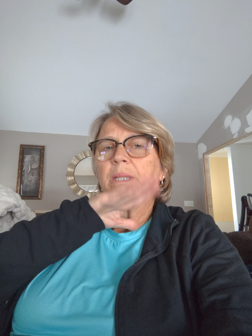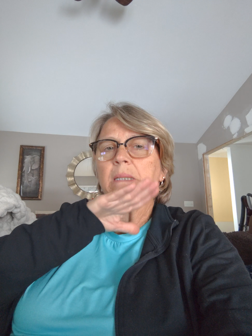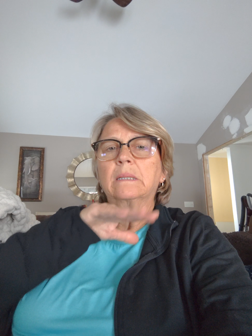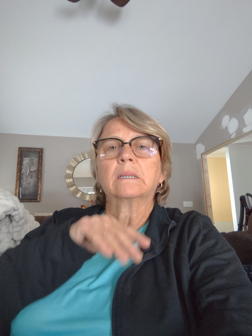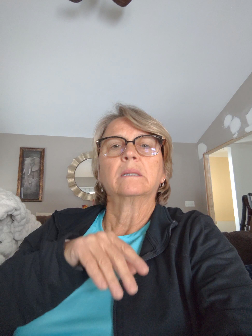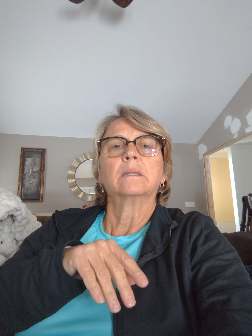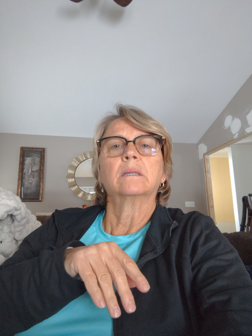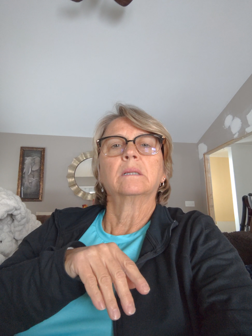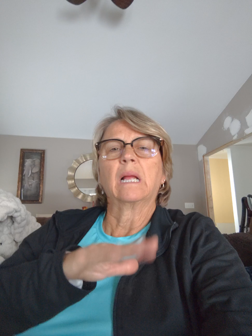pig